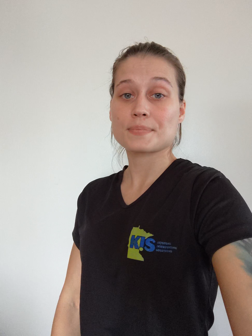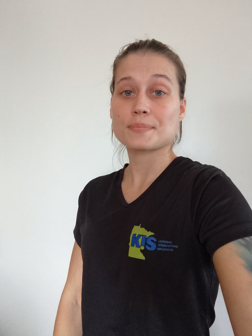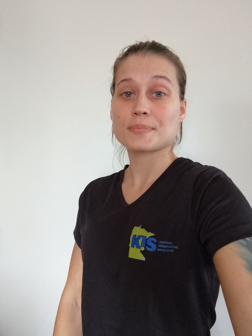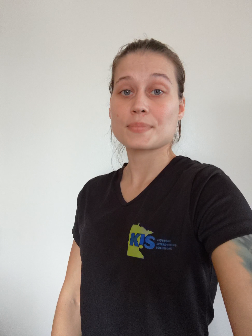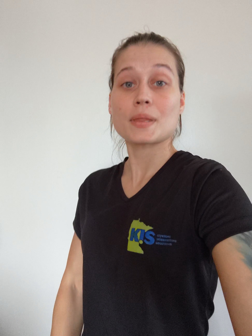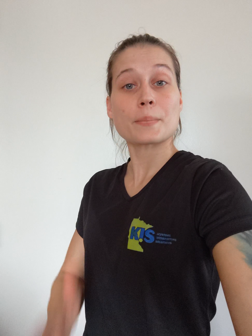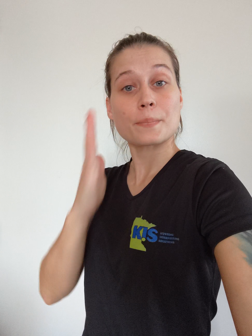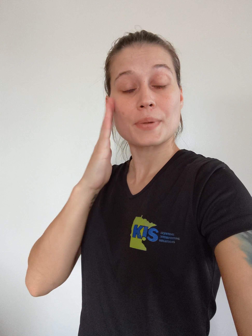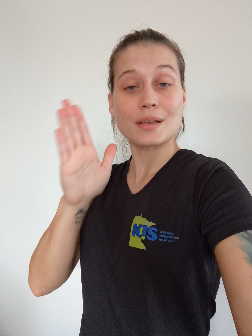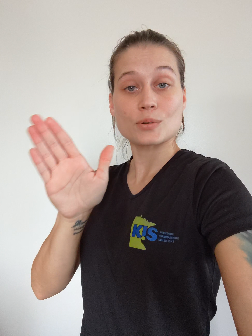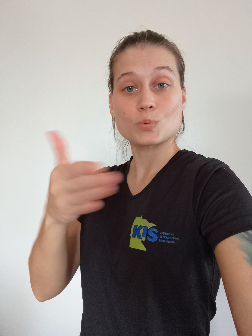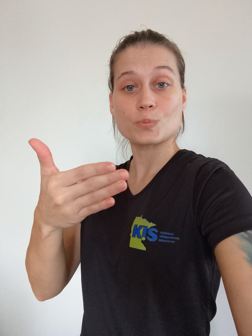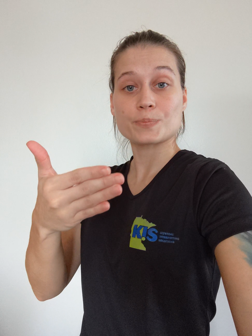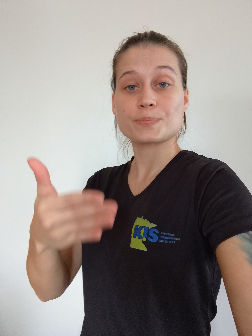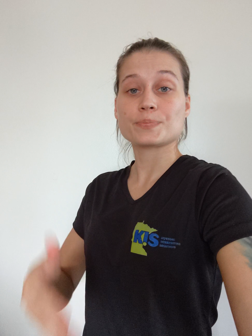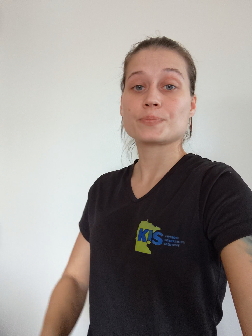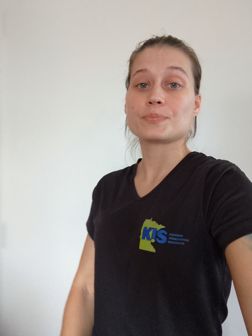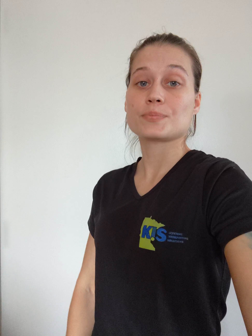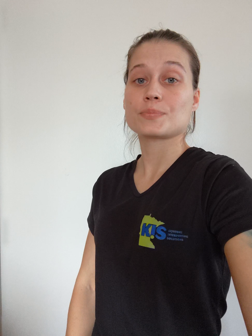bedroom